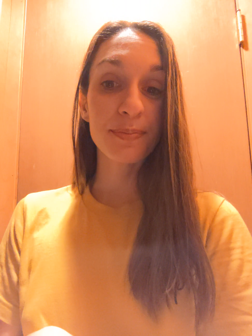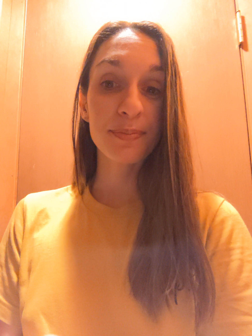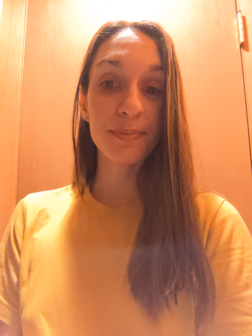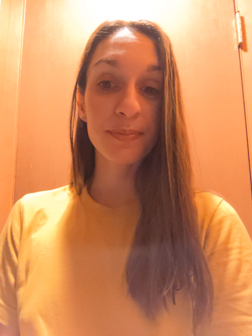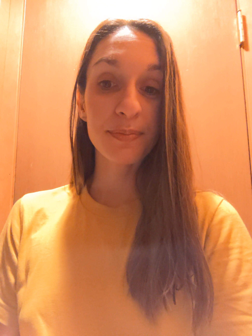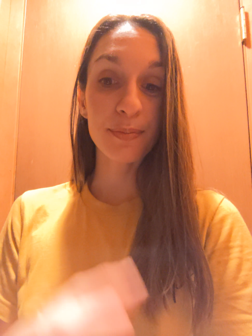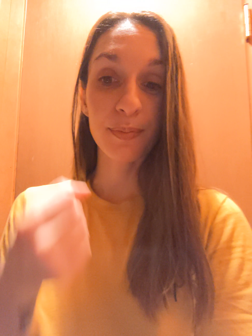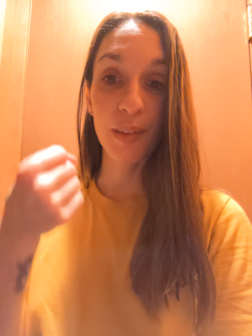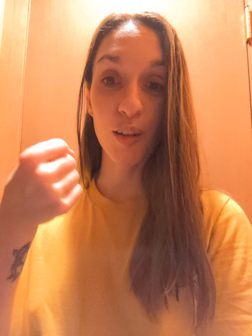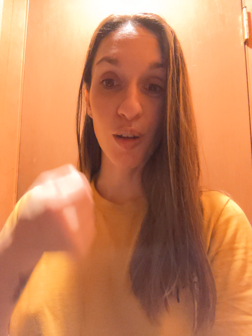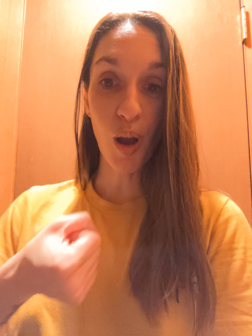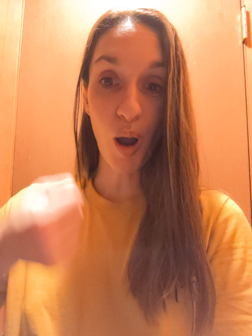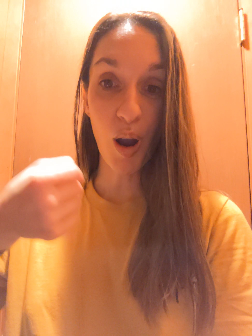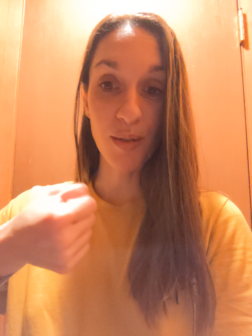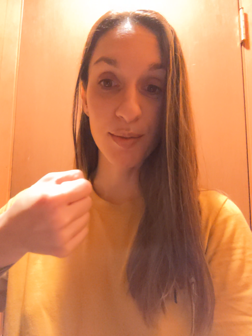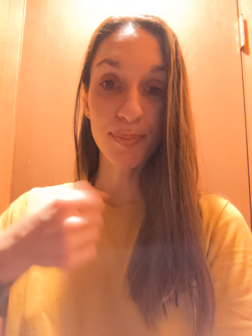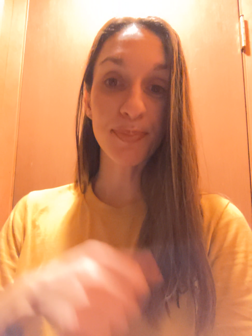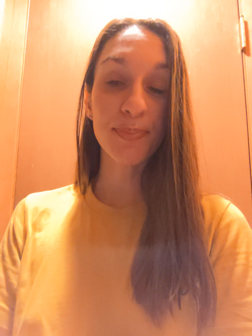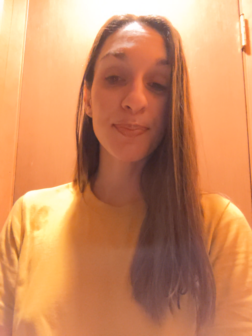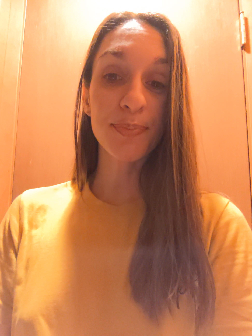car